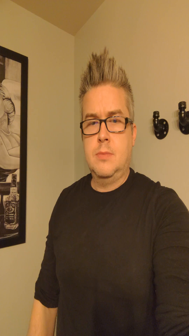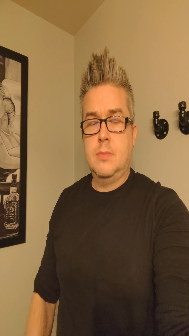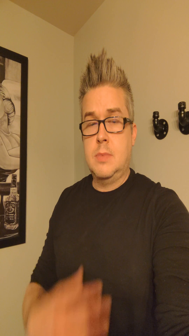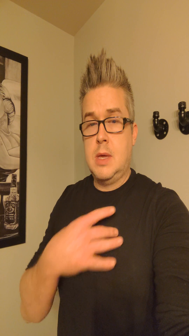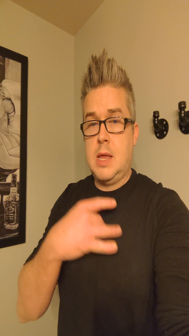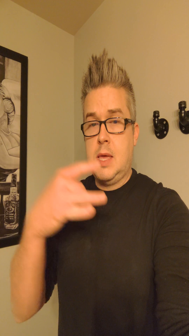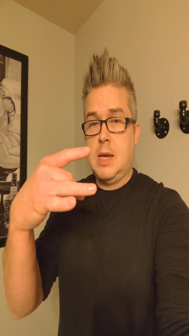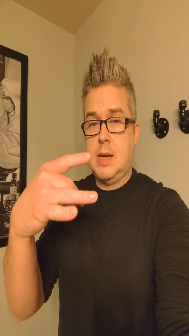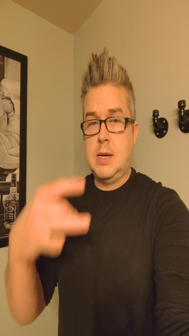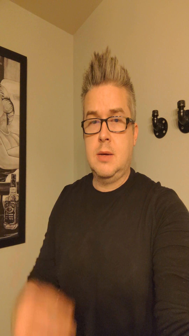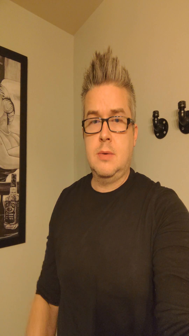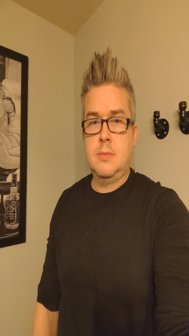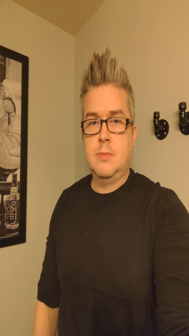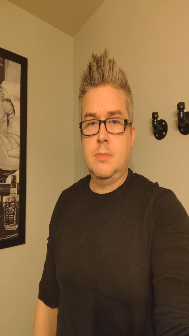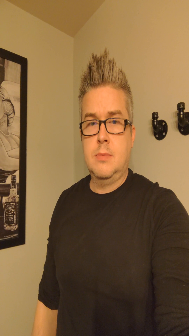like